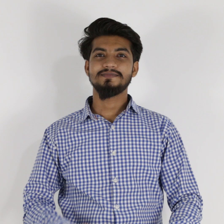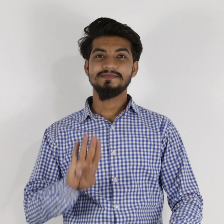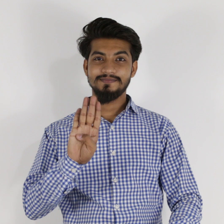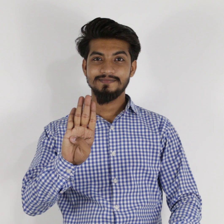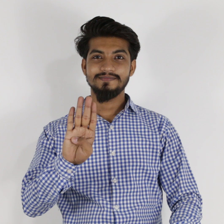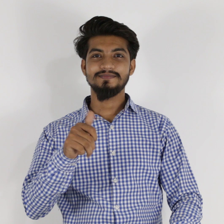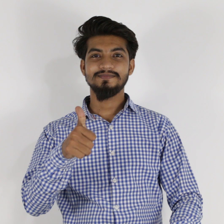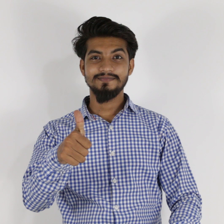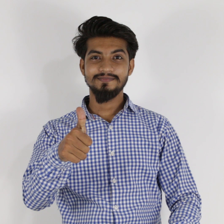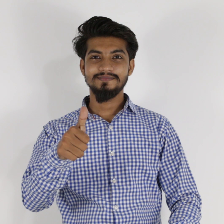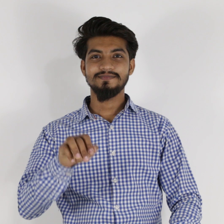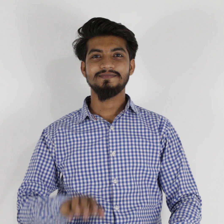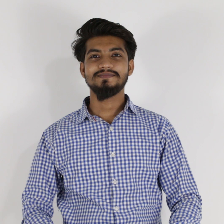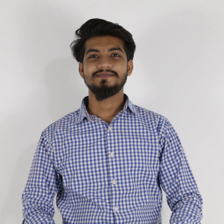best